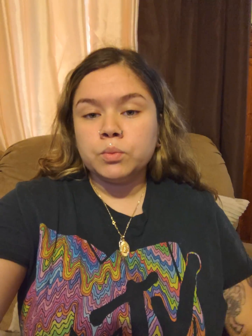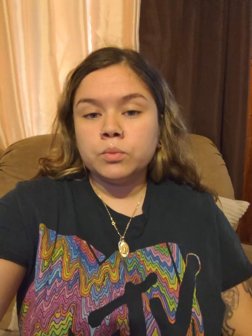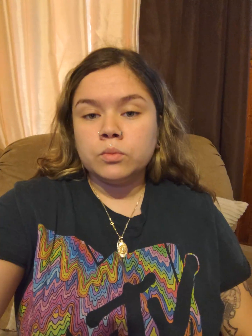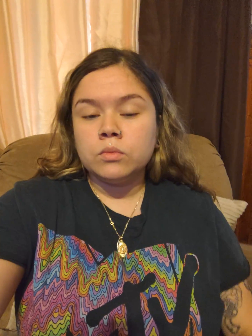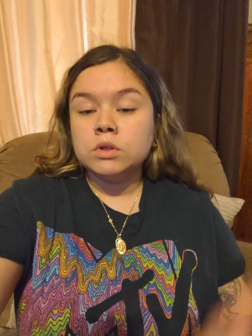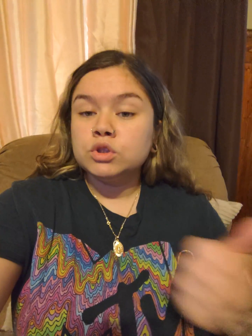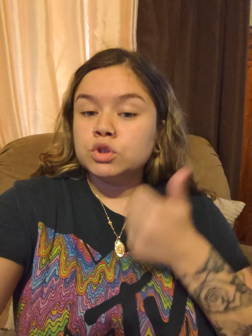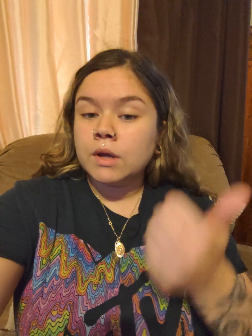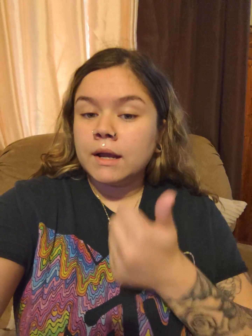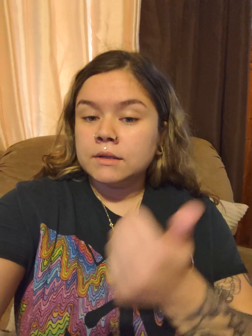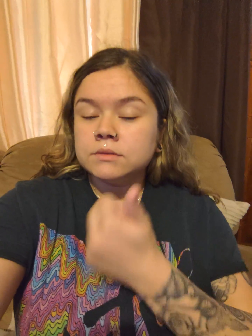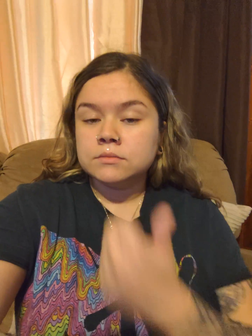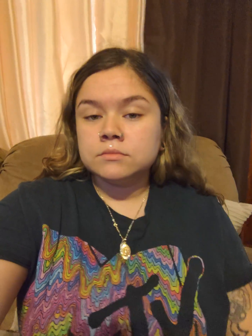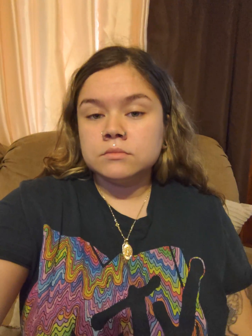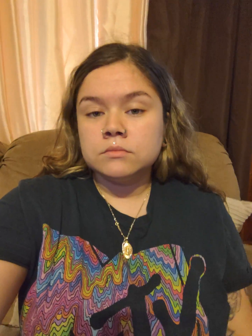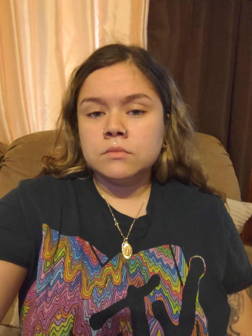chase